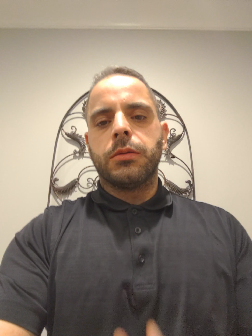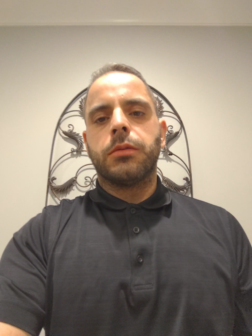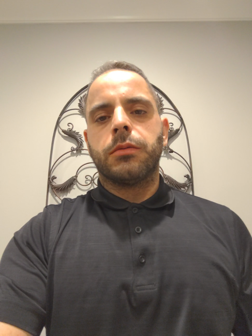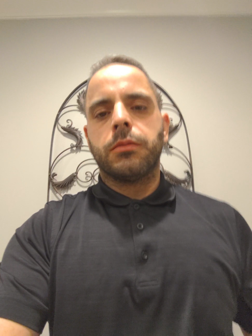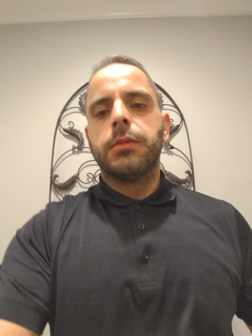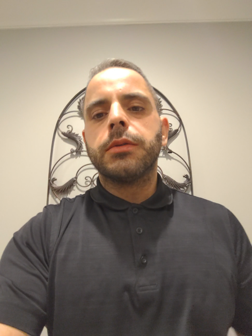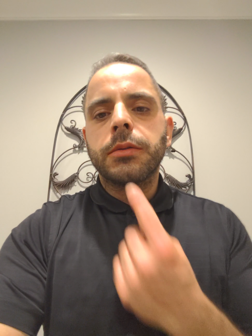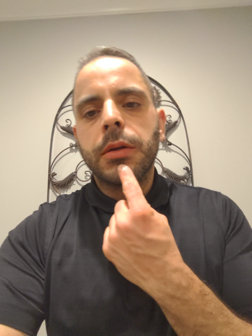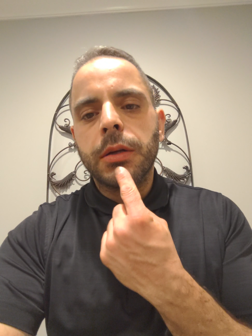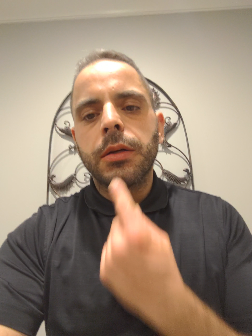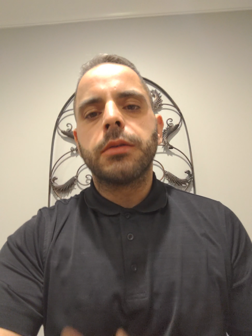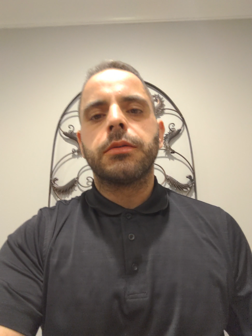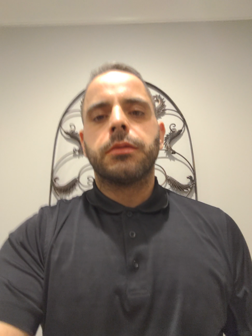say